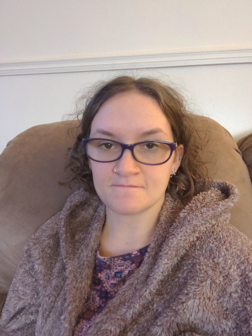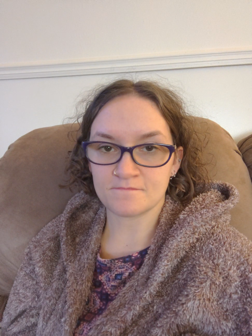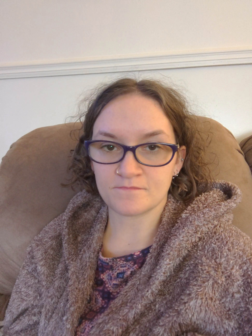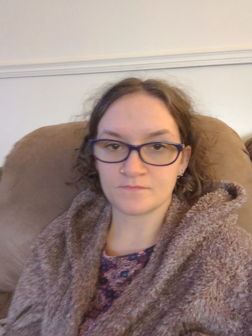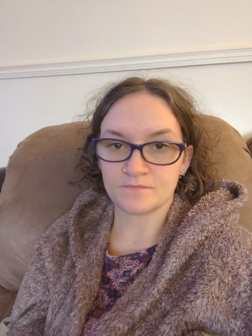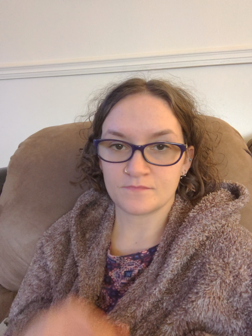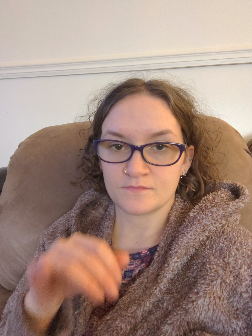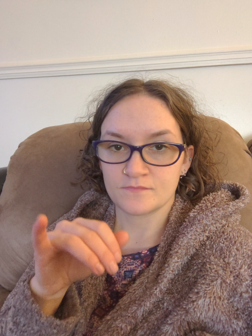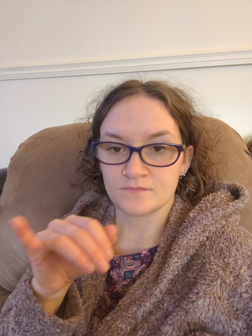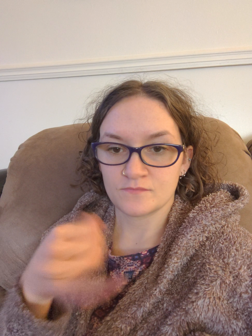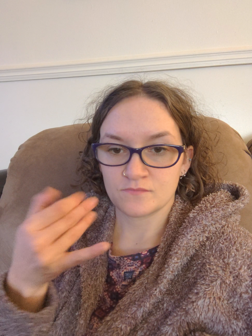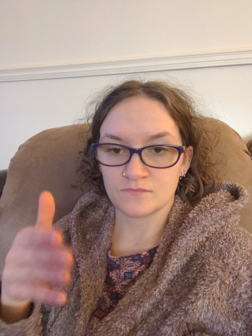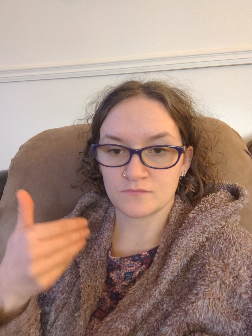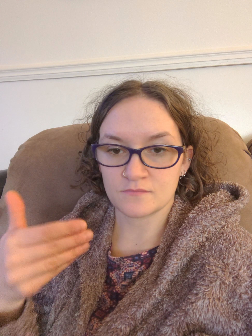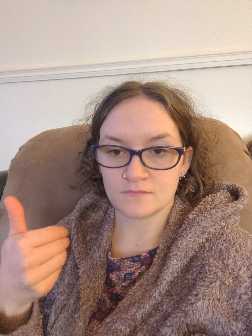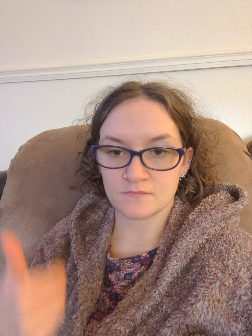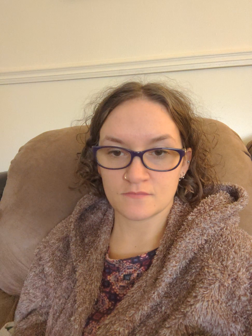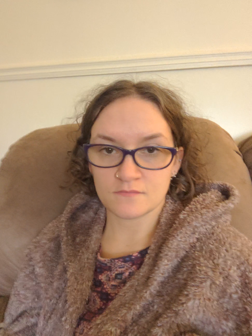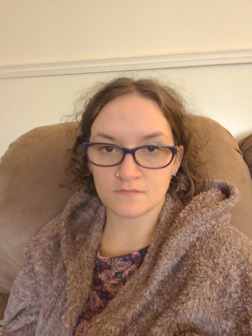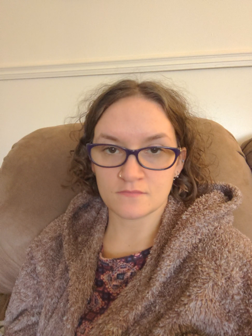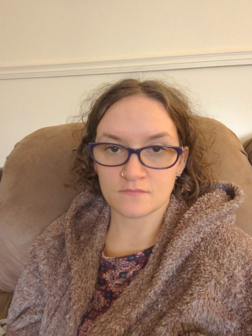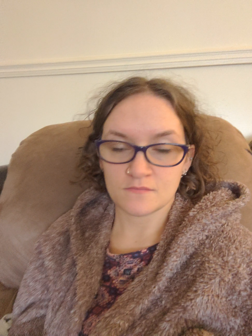jeans